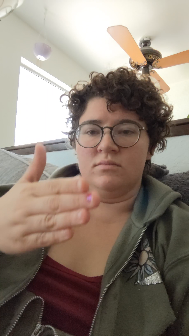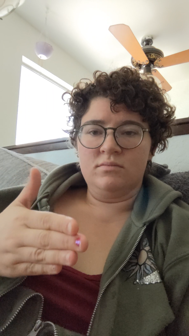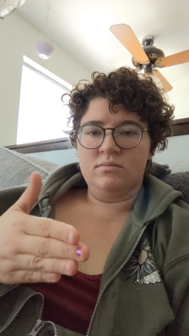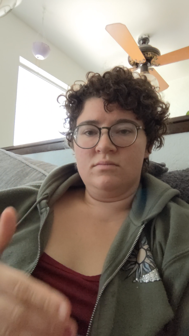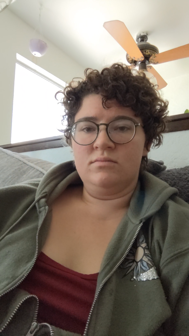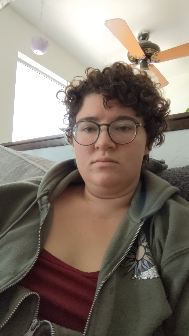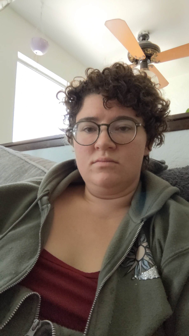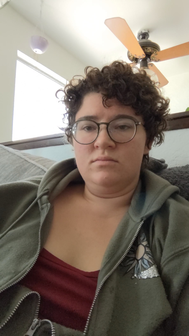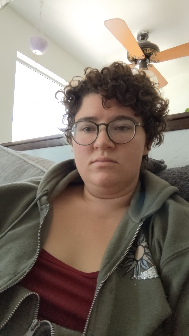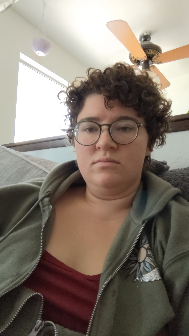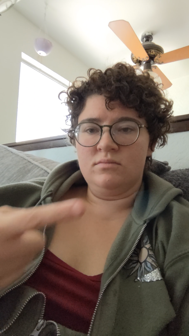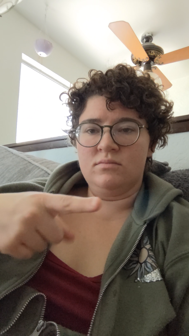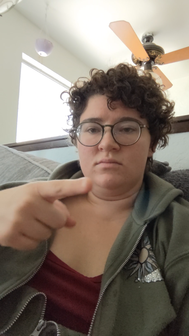knife